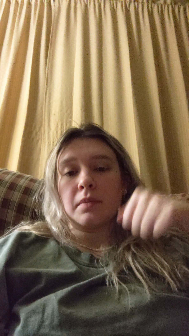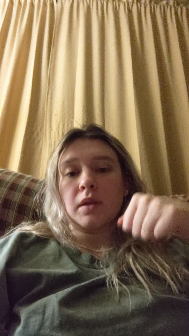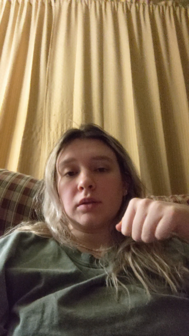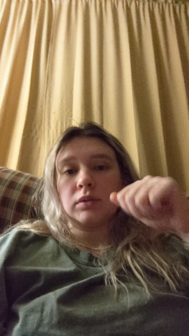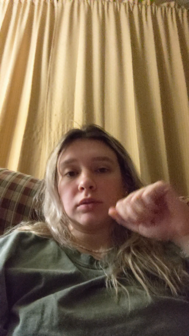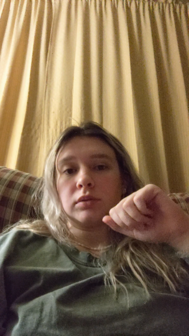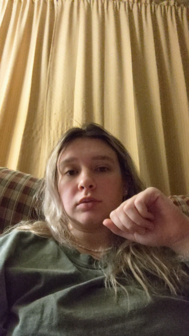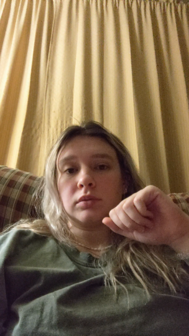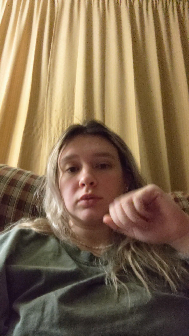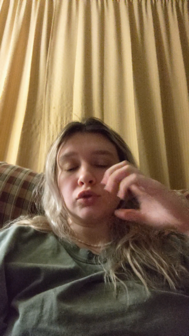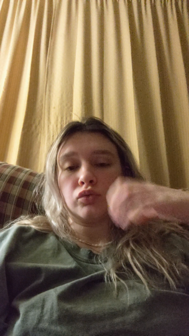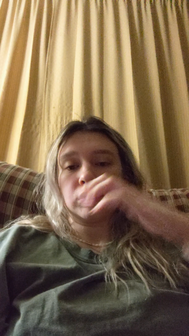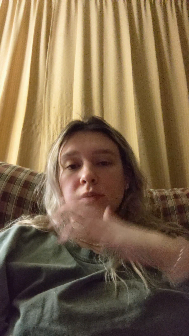grapes